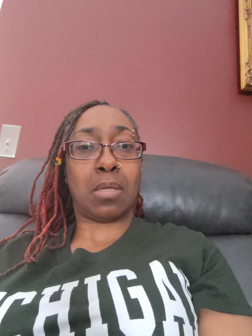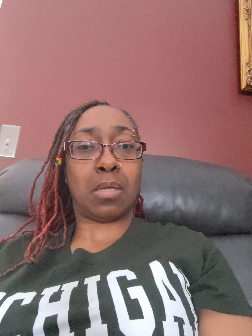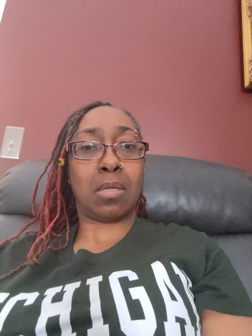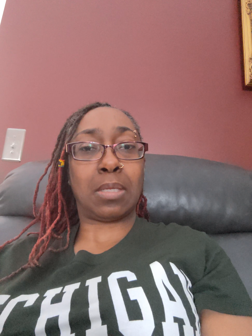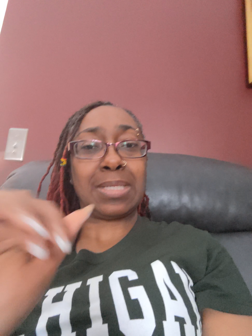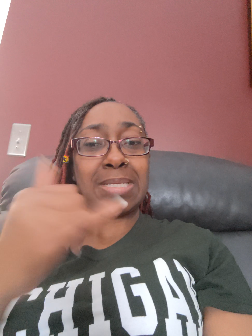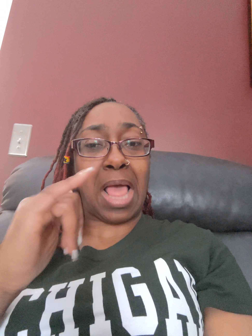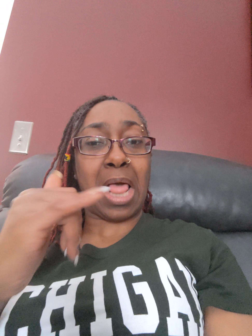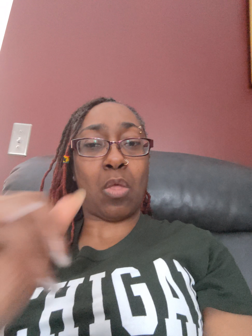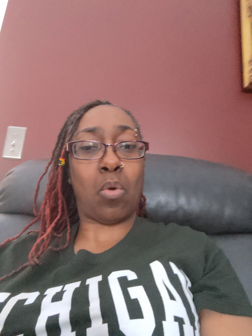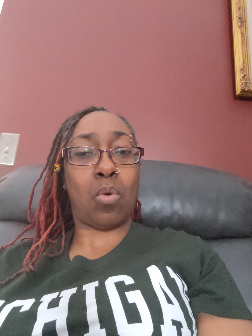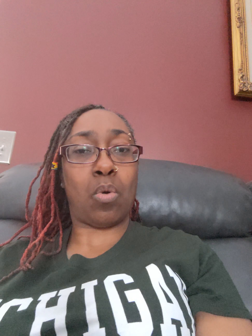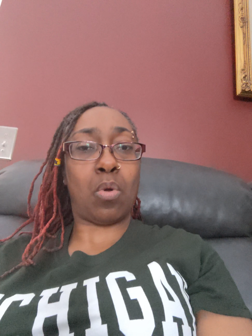yellow